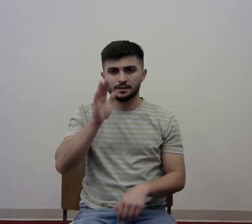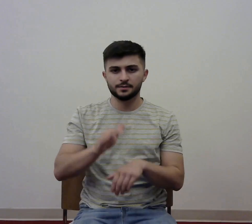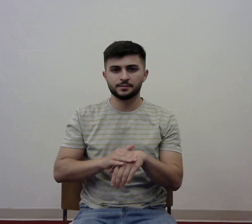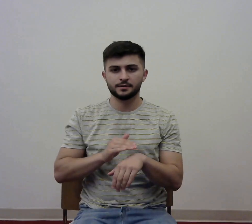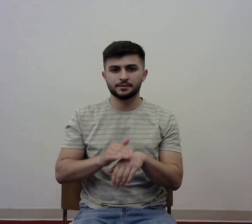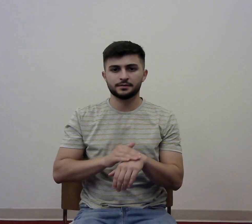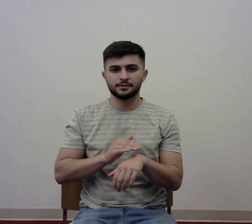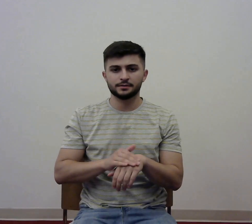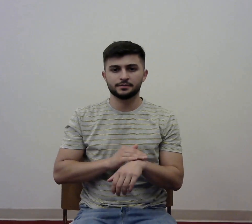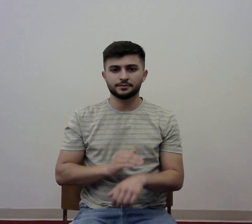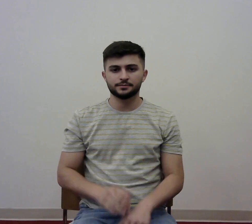xeyir